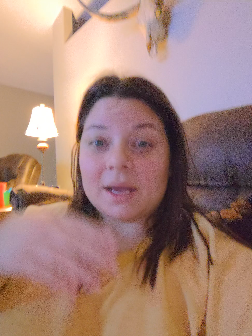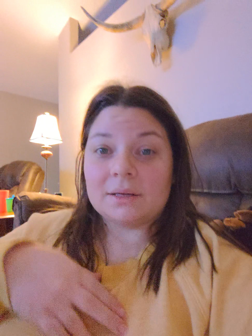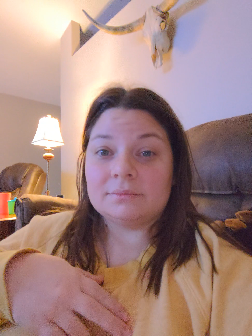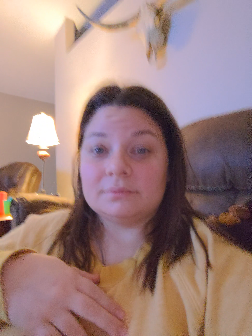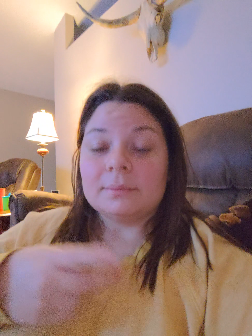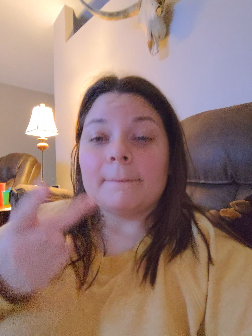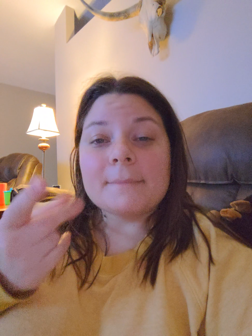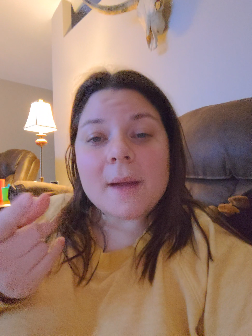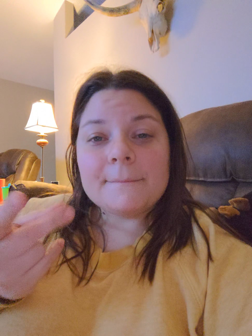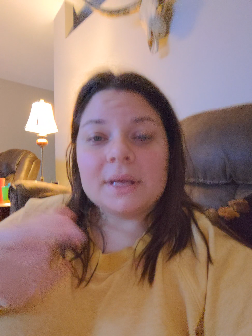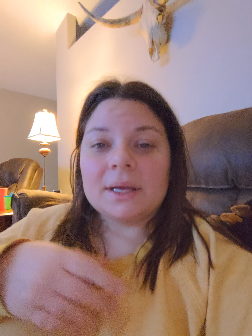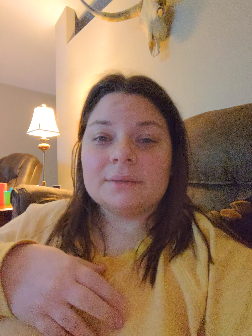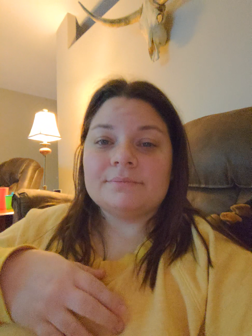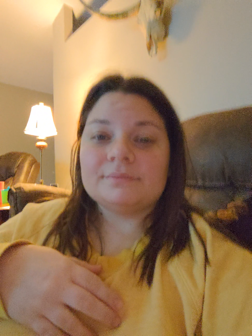puppy